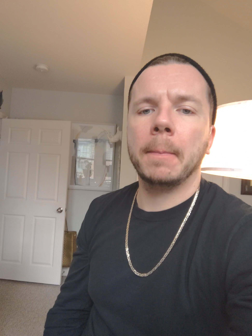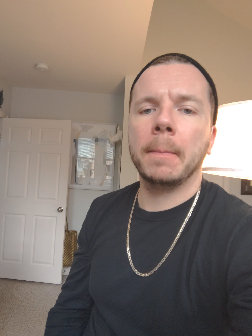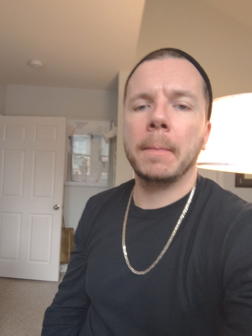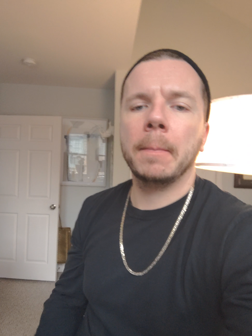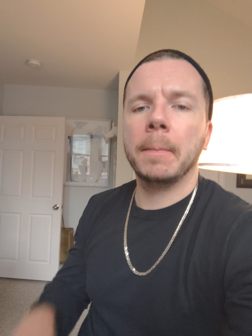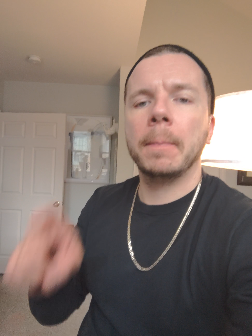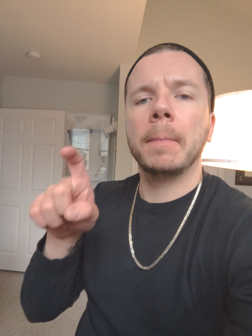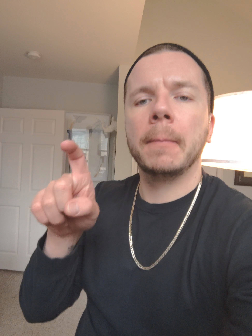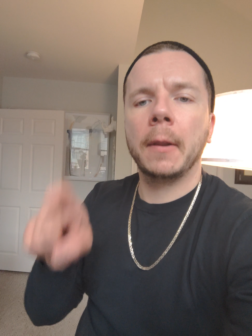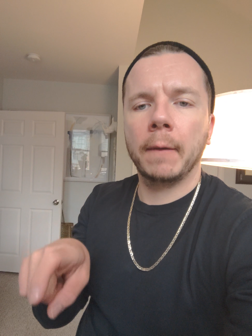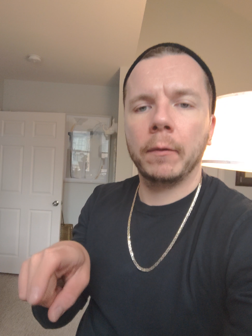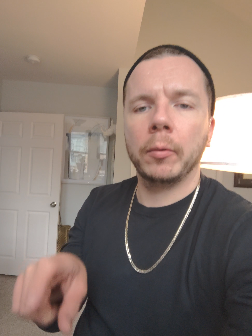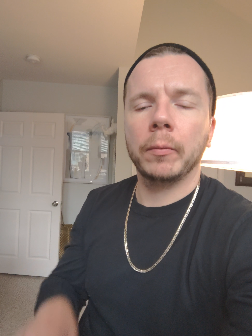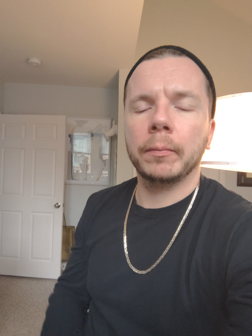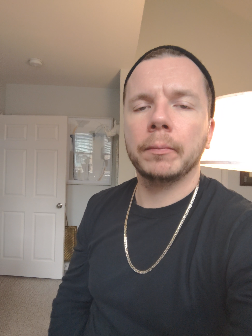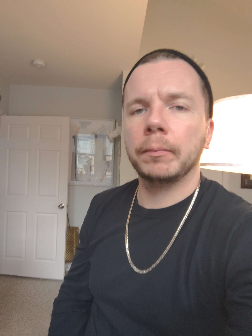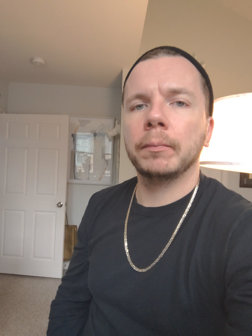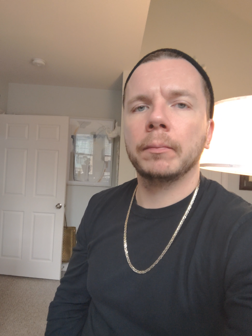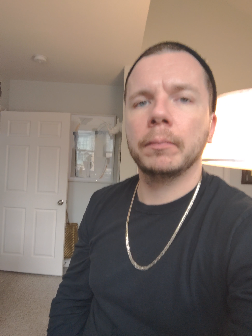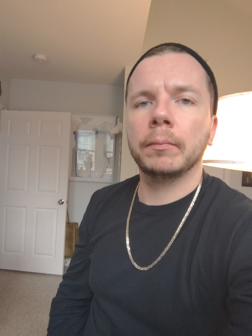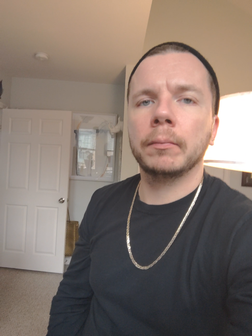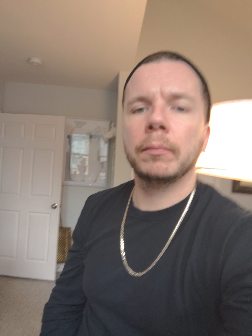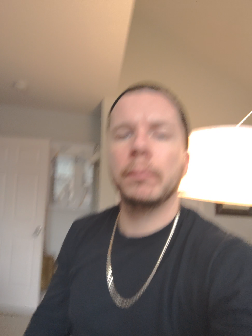have to